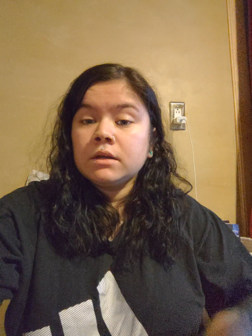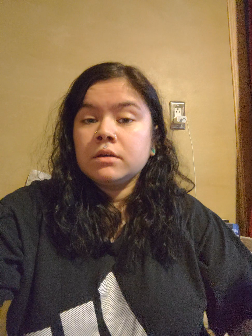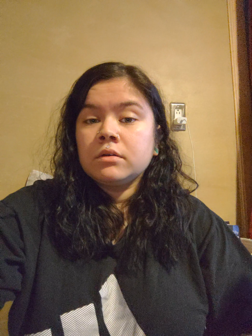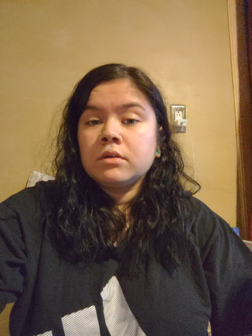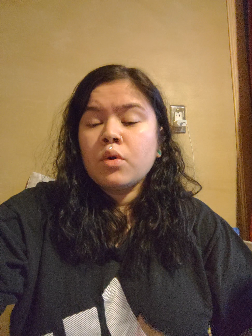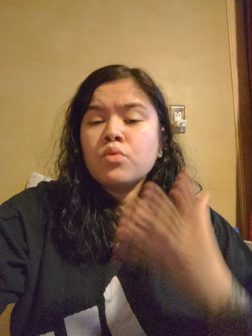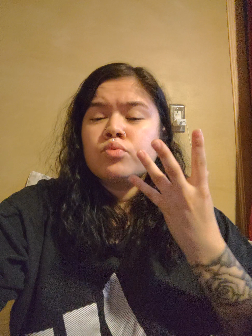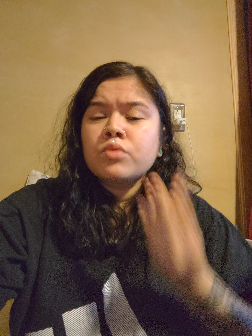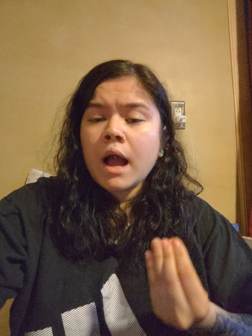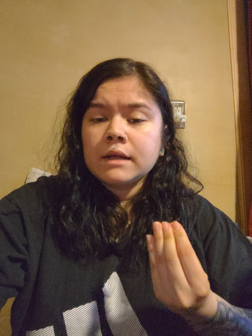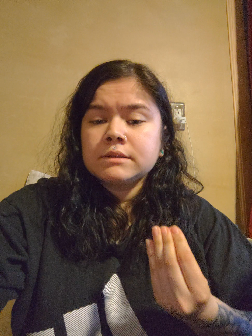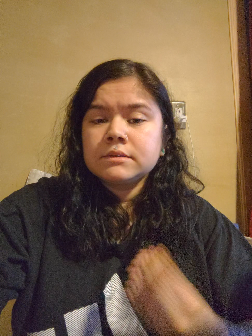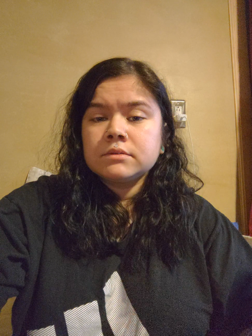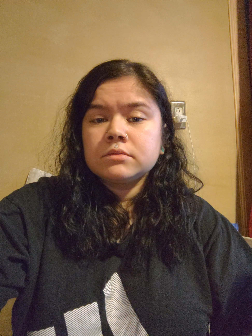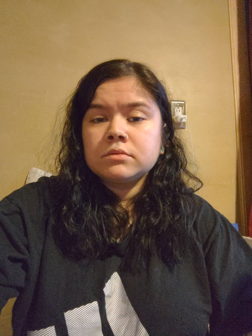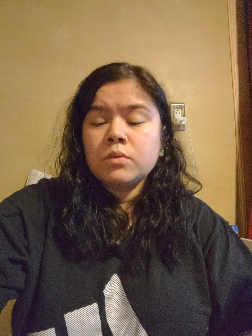wet